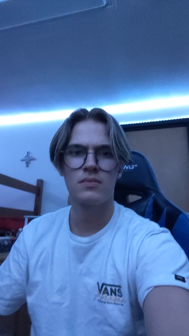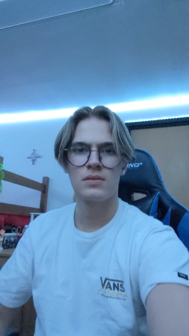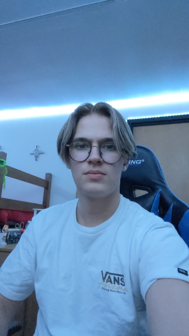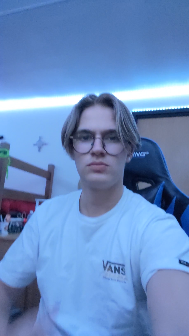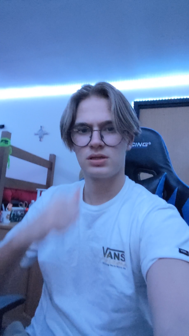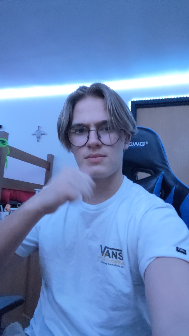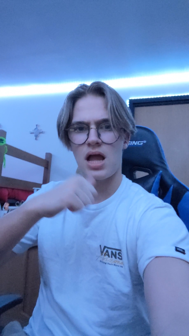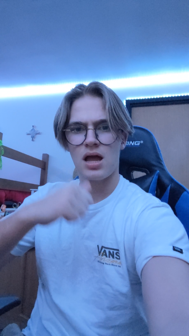rock